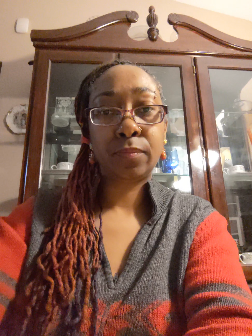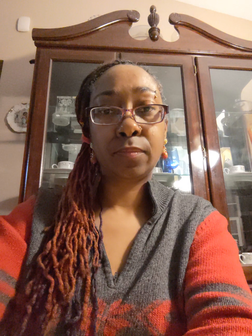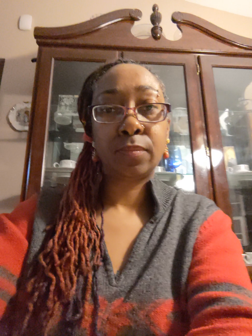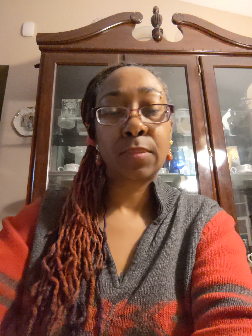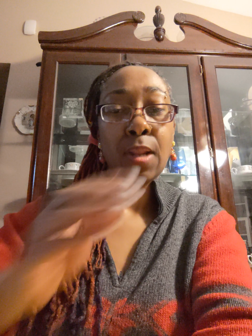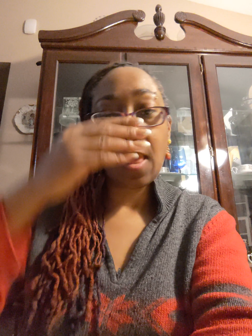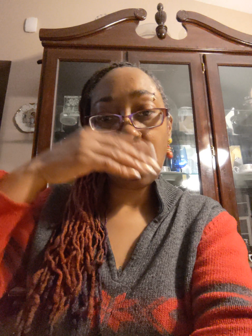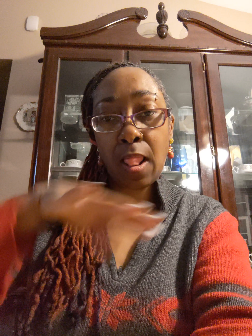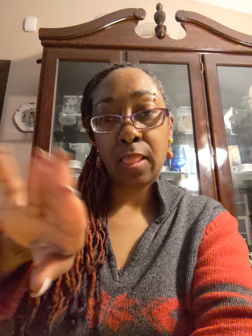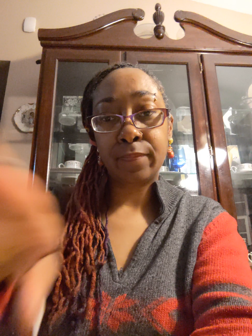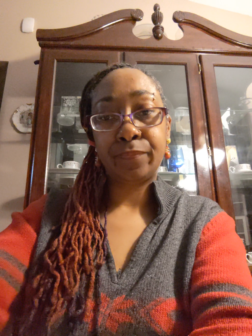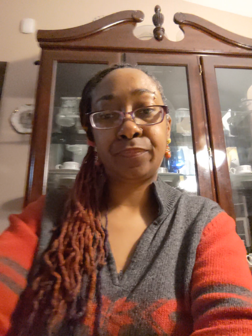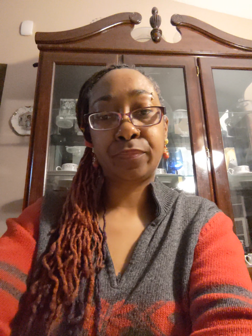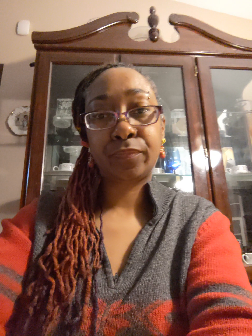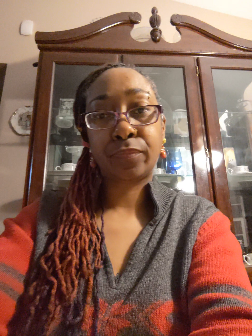elephant